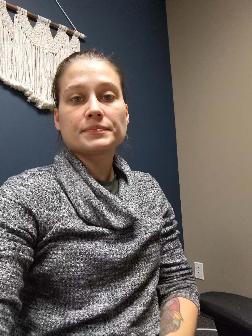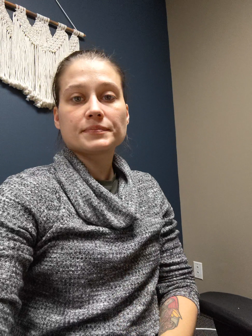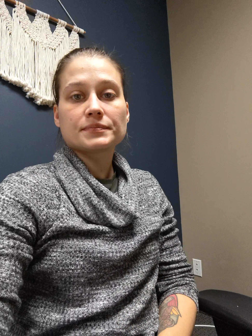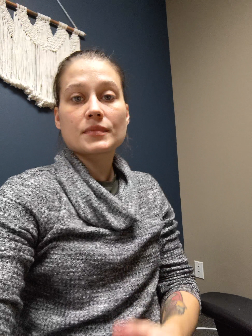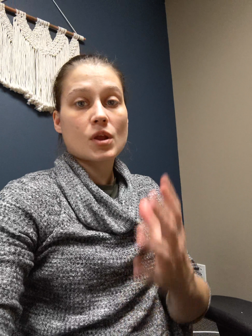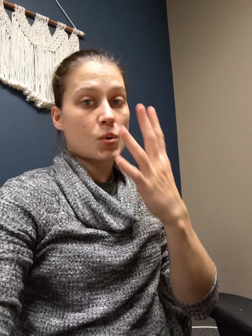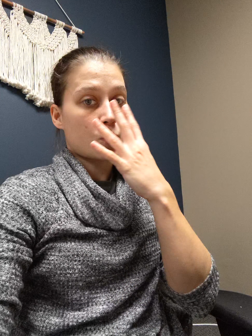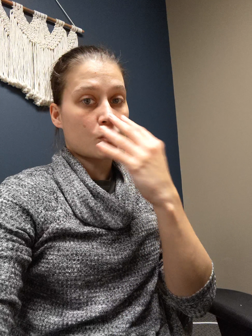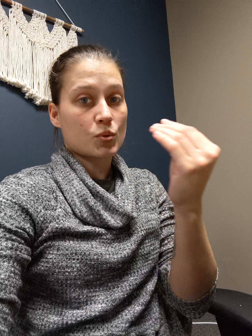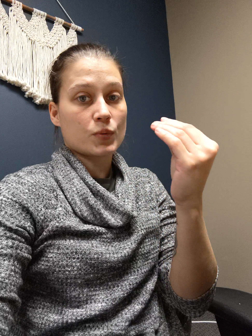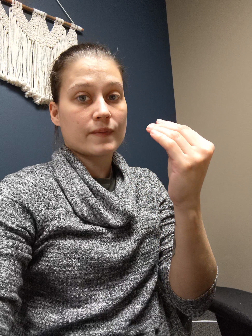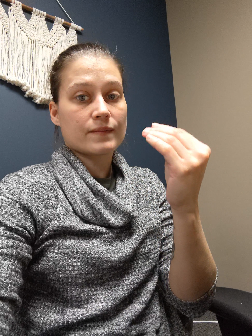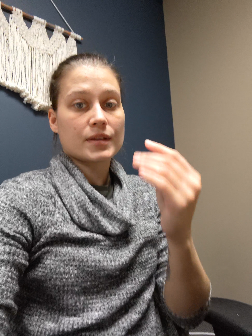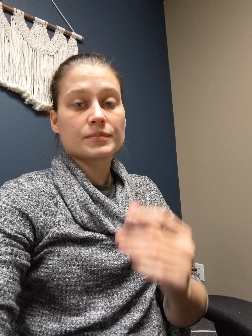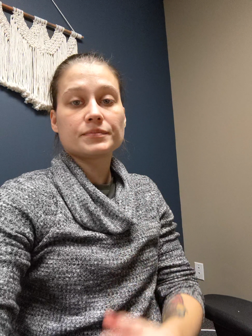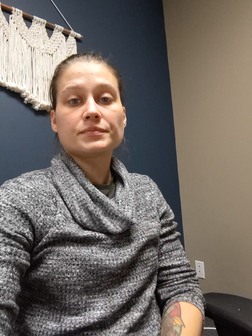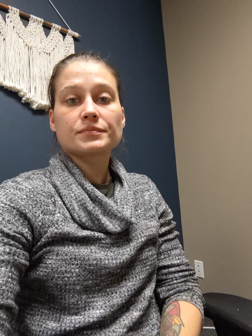wolf